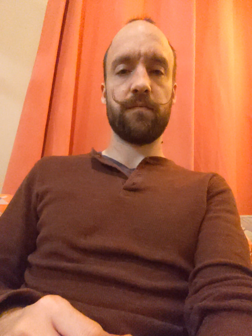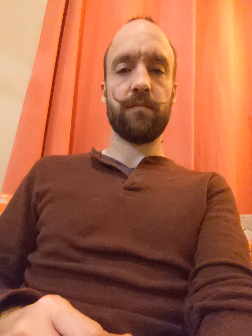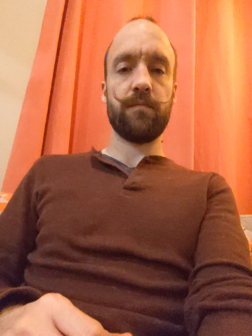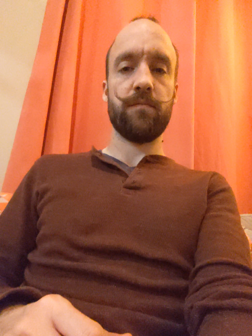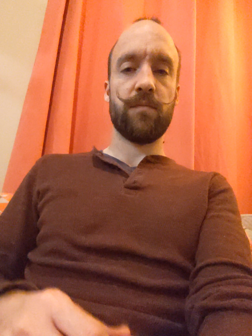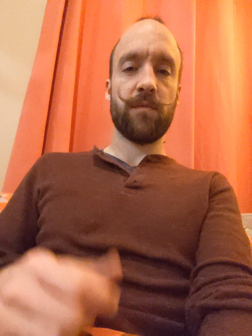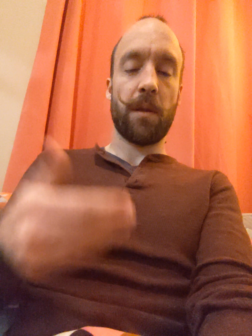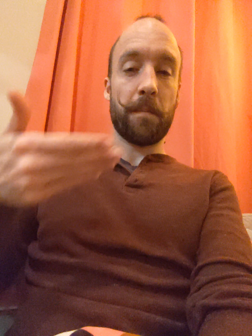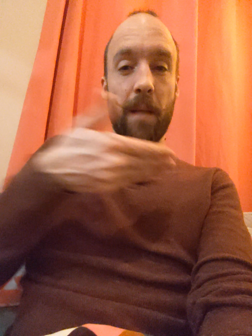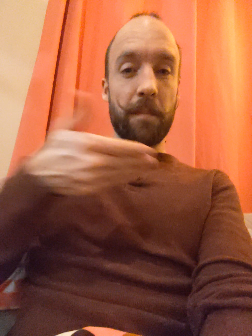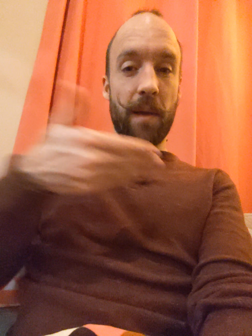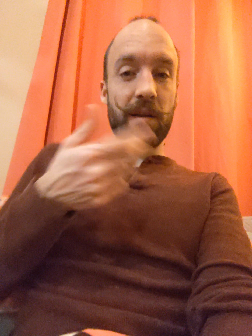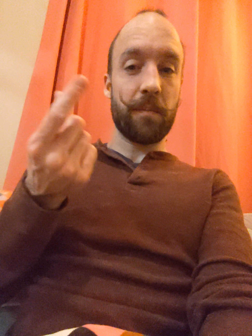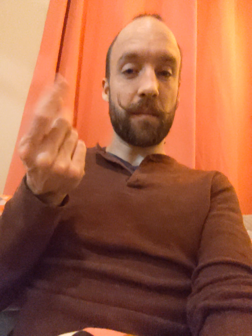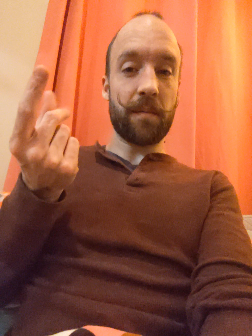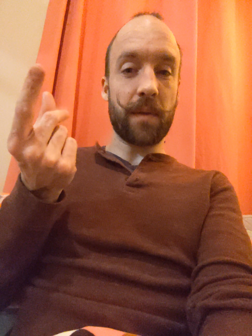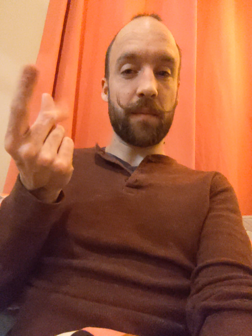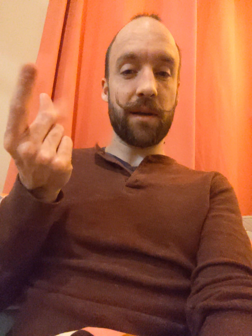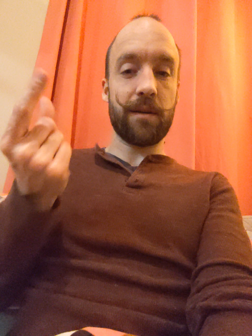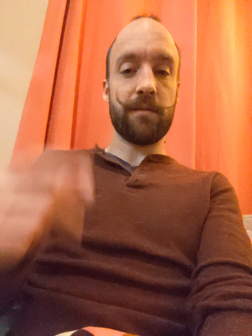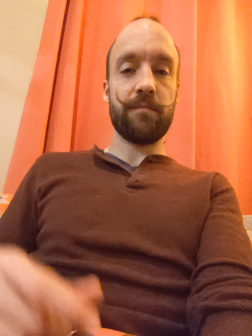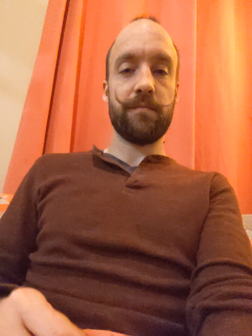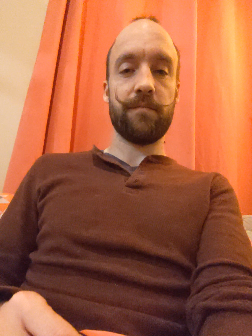puppy